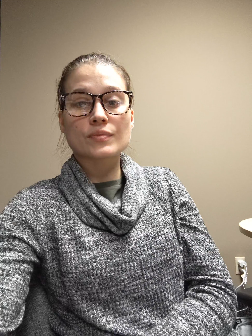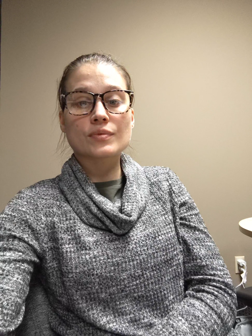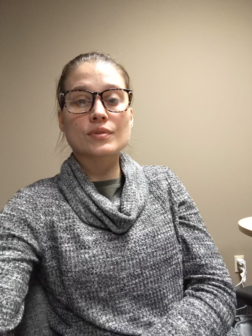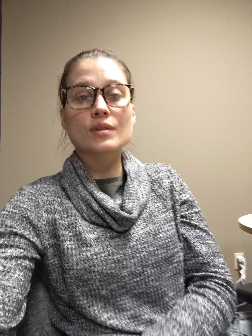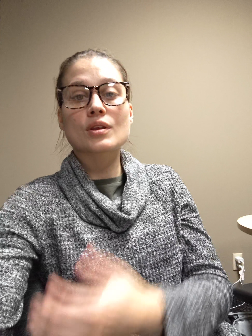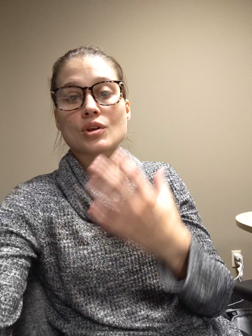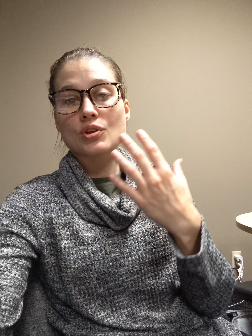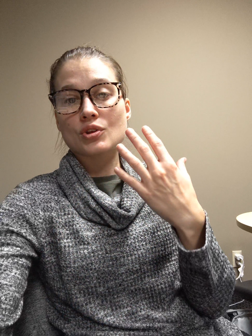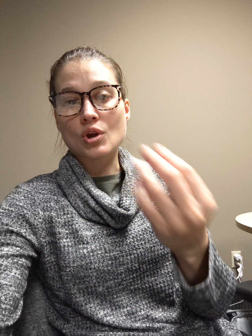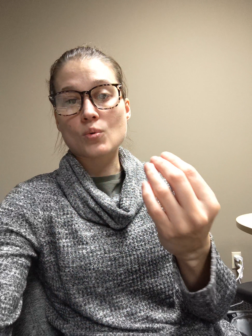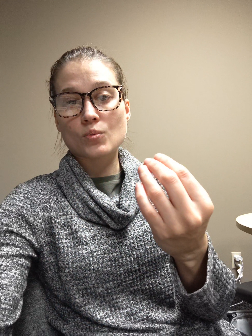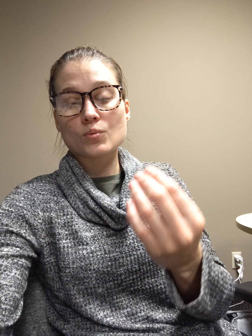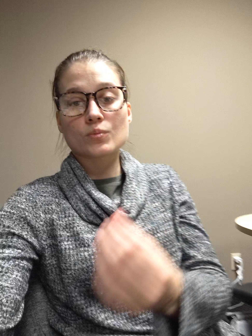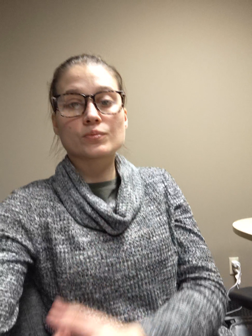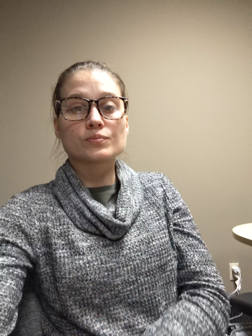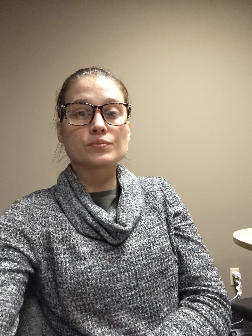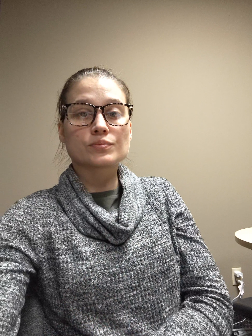go